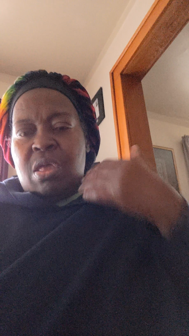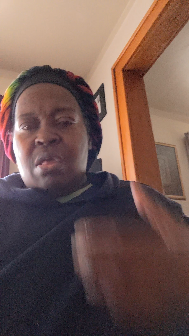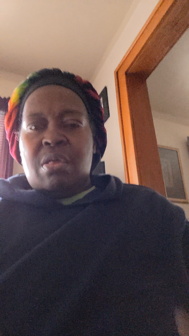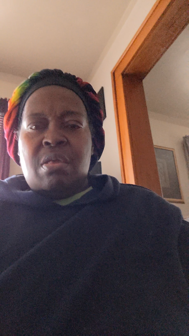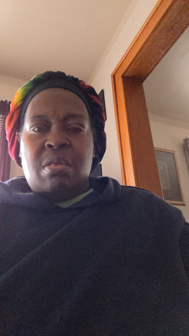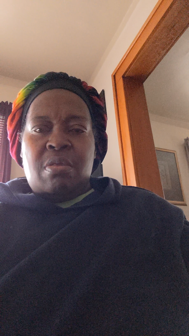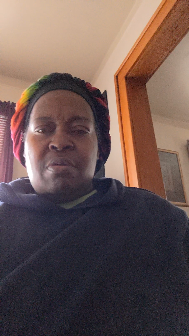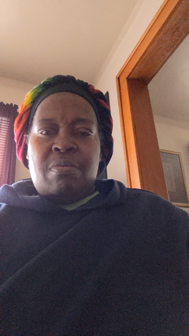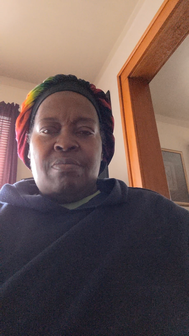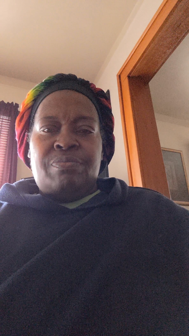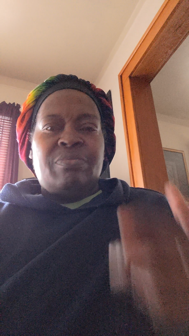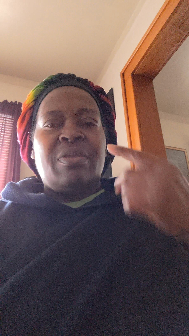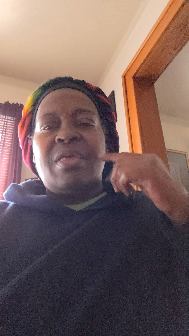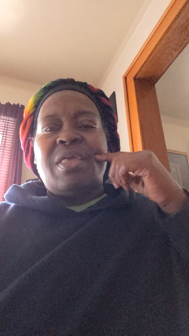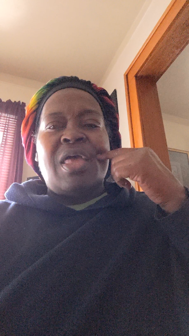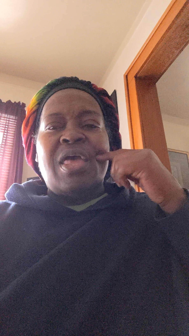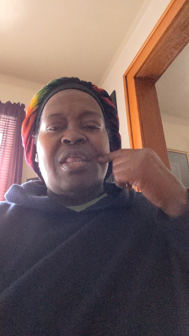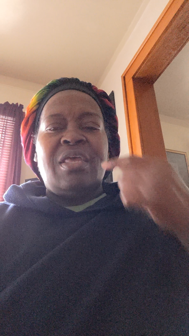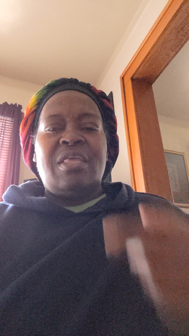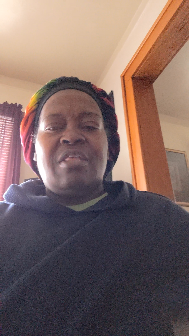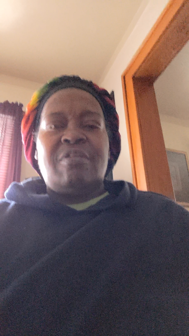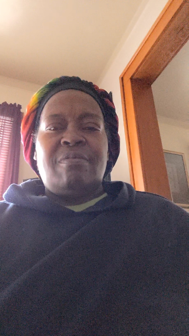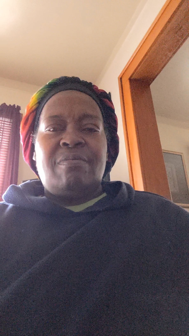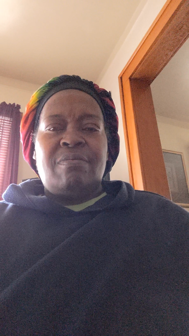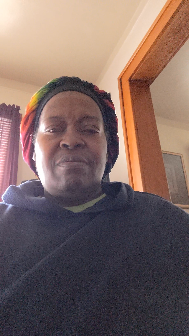candy